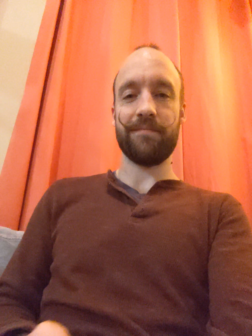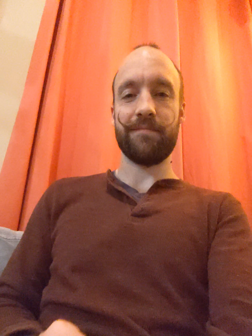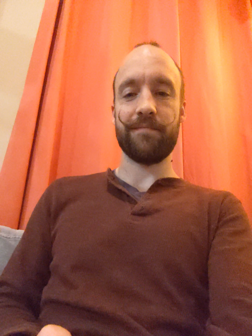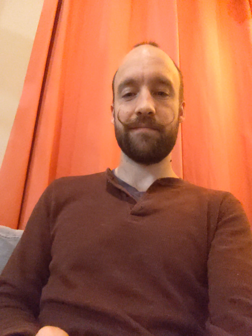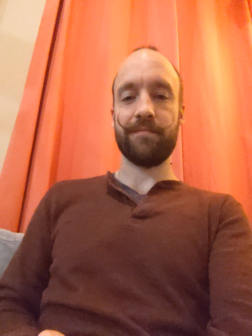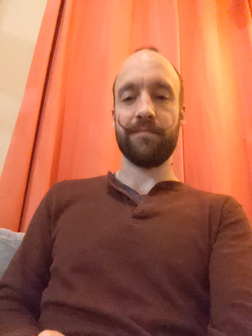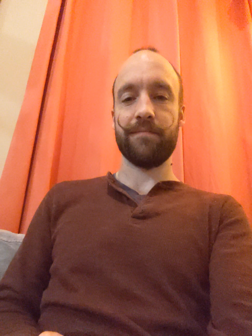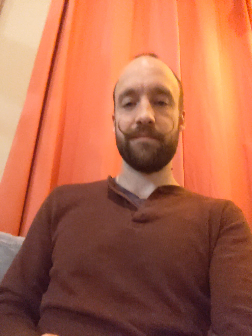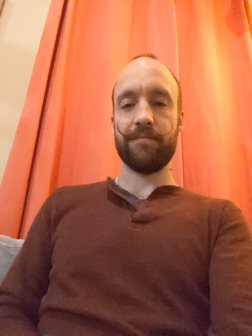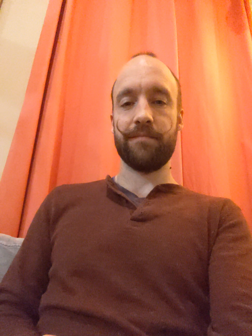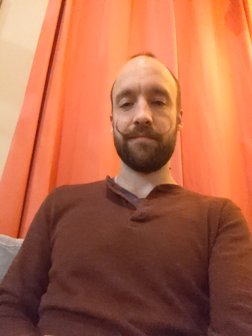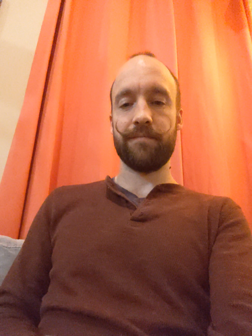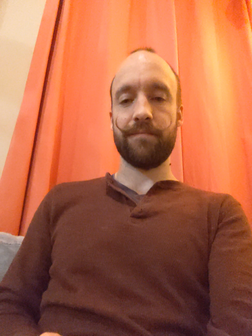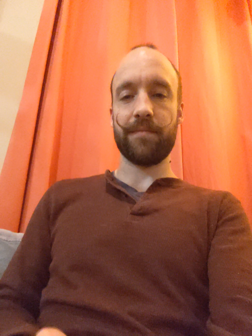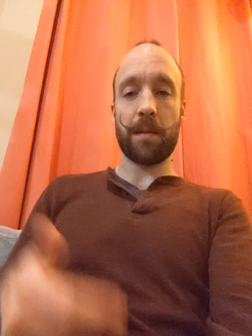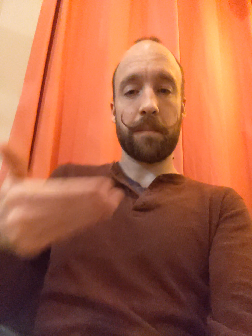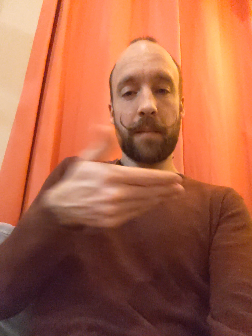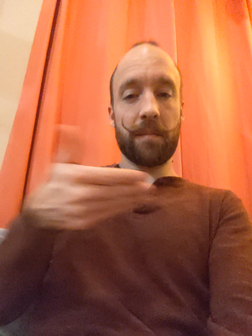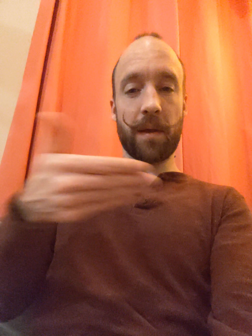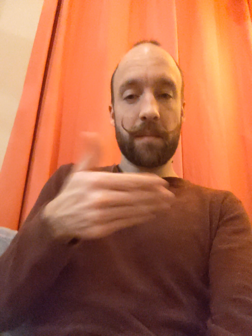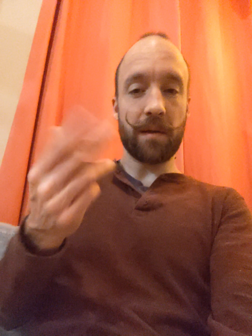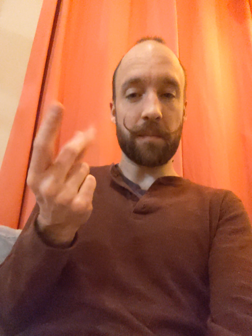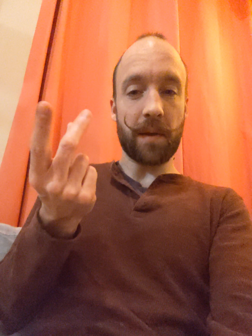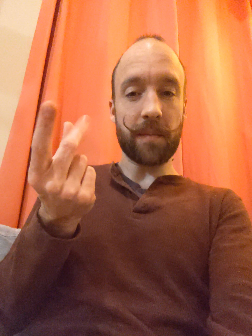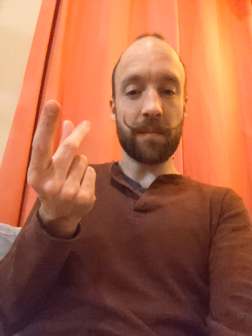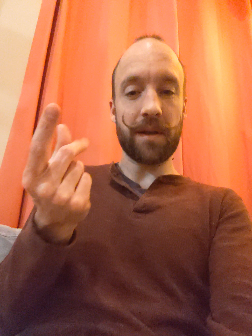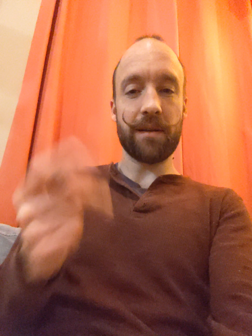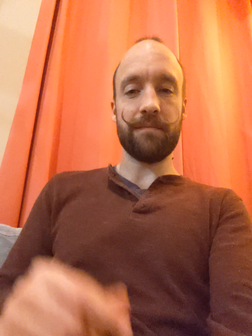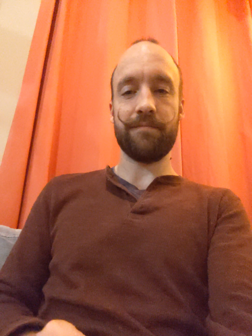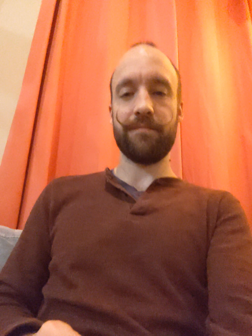puppy